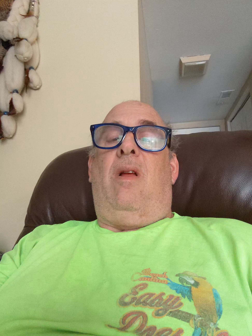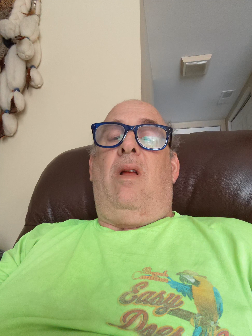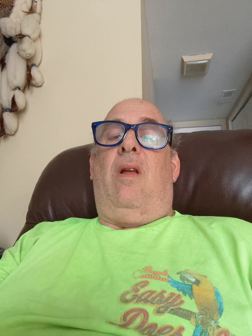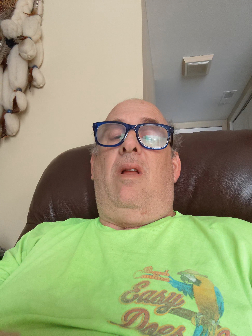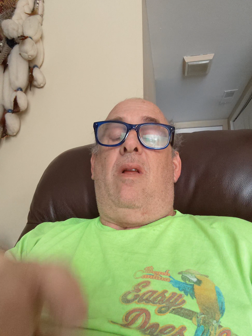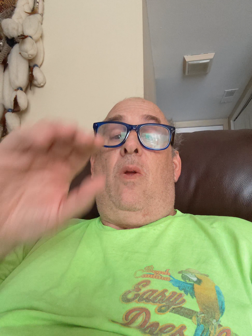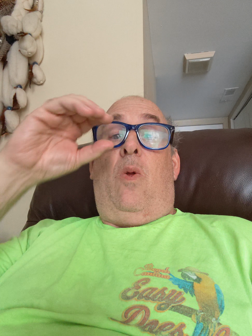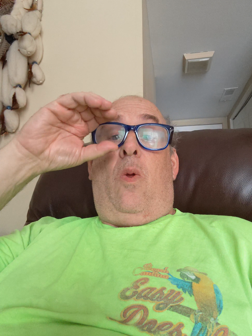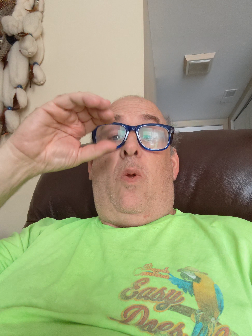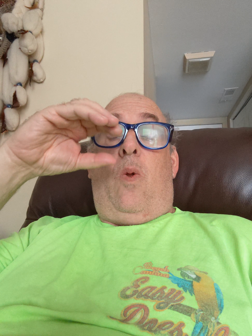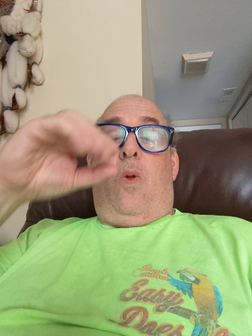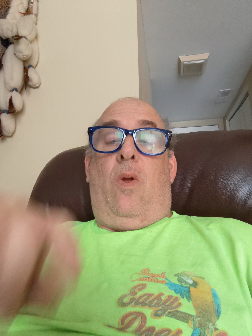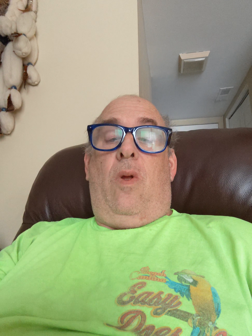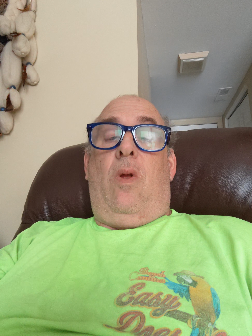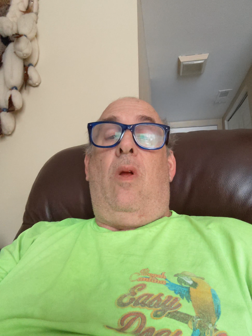owl